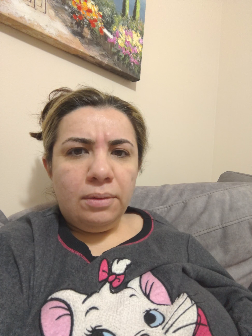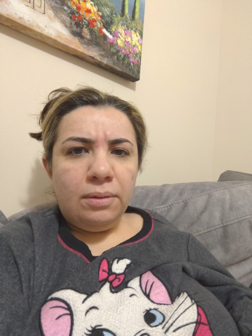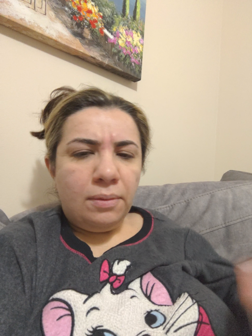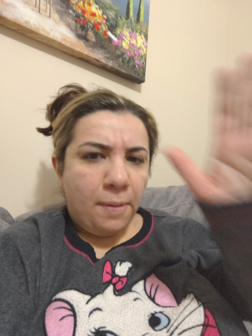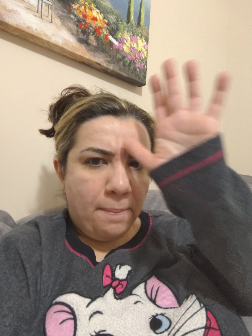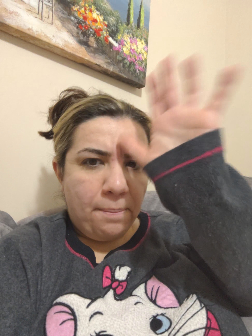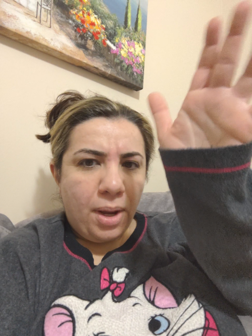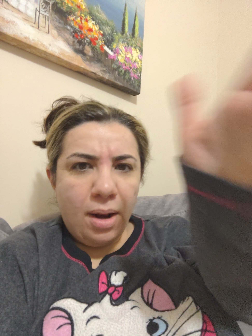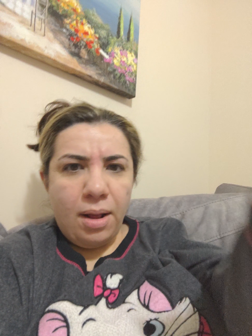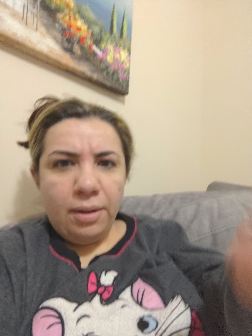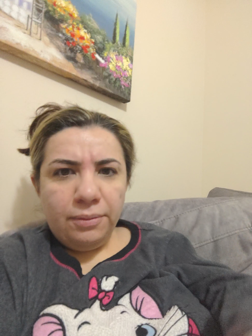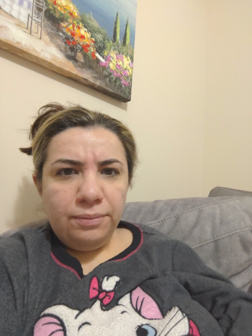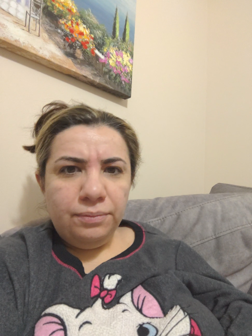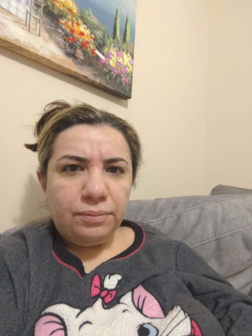grandpa